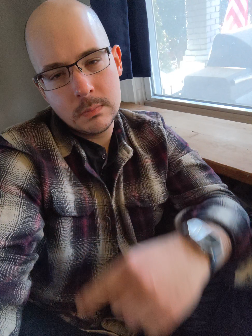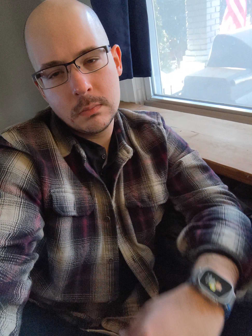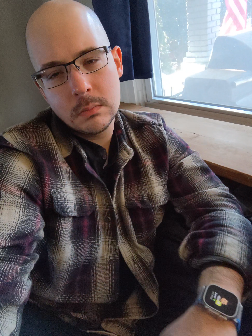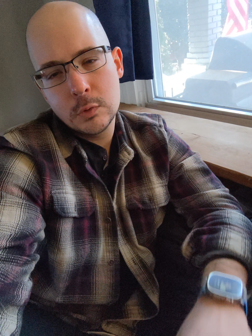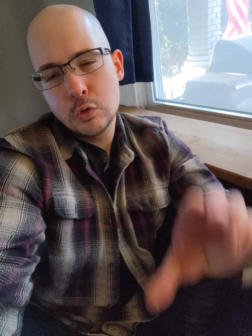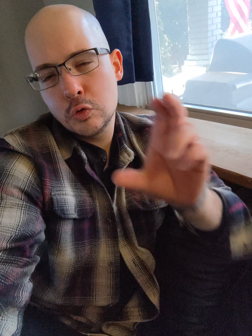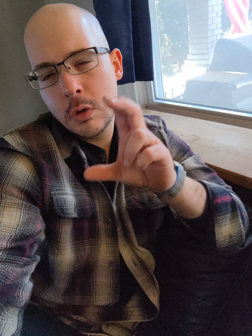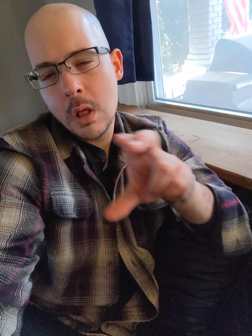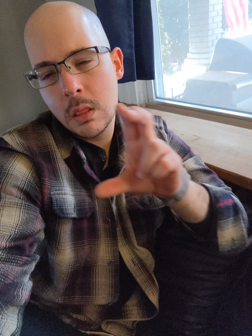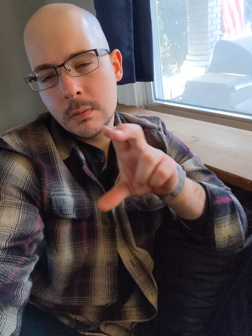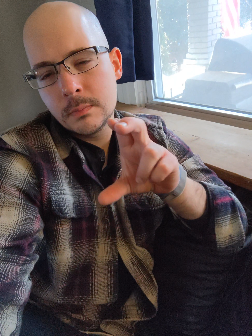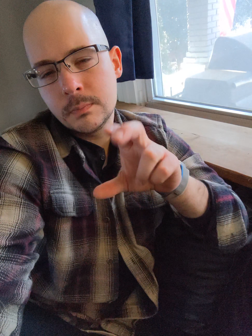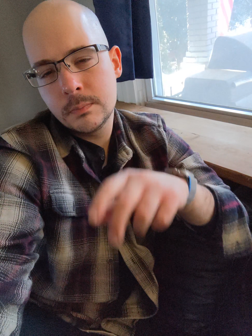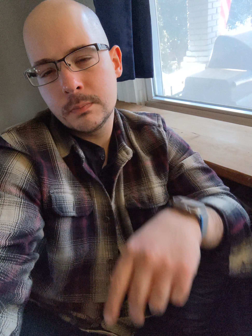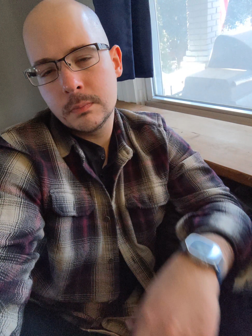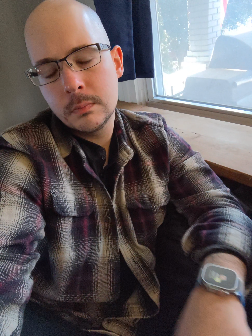chocolate